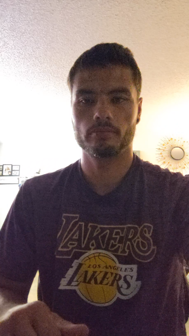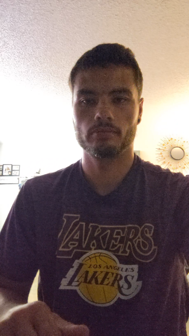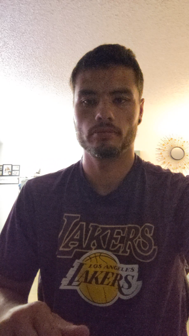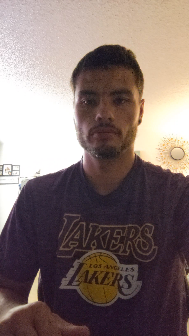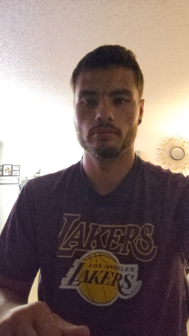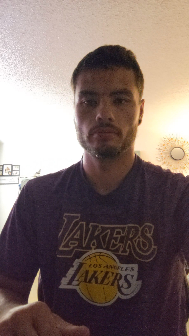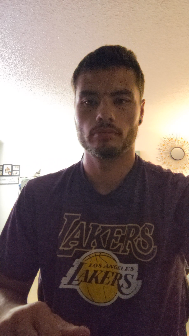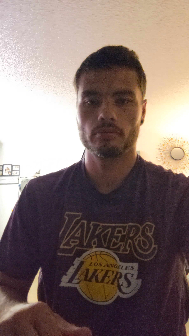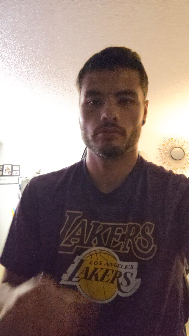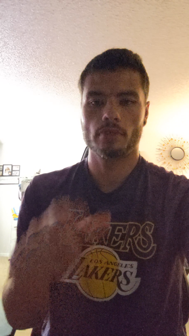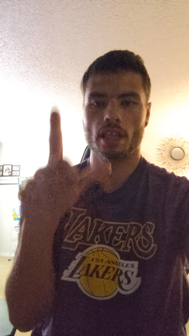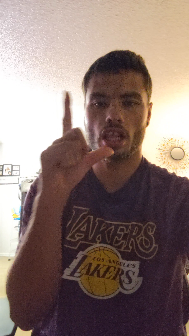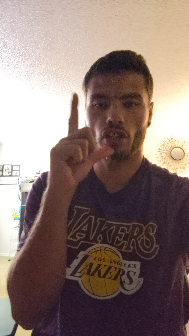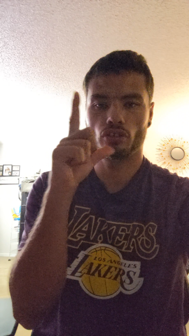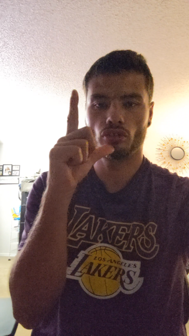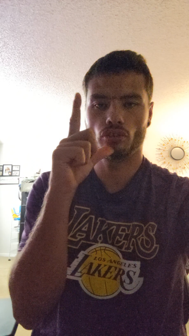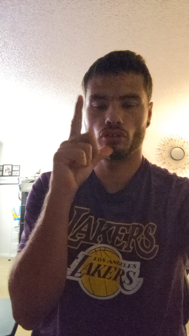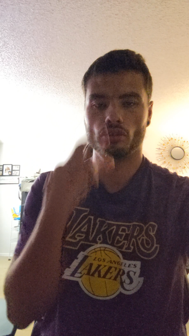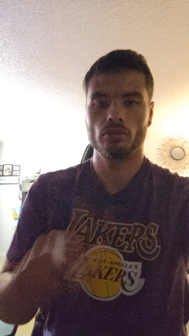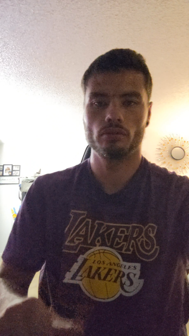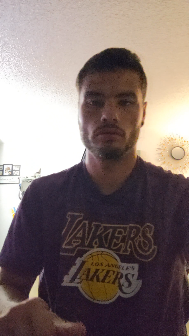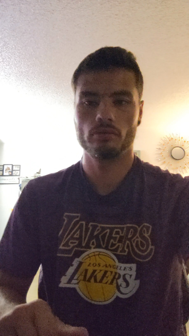lunch